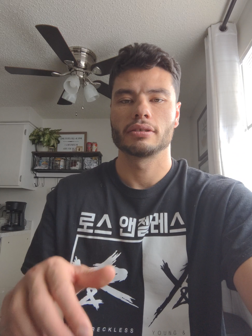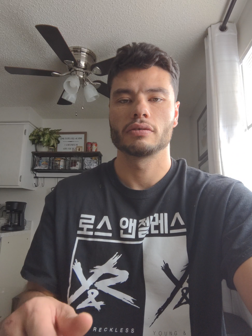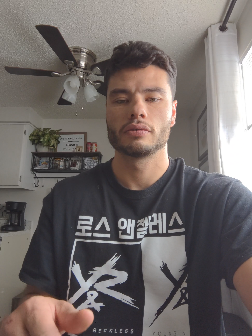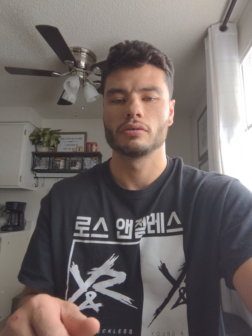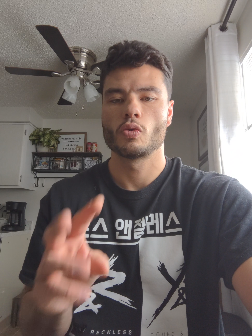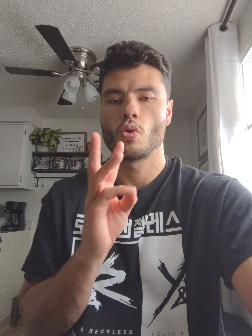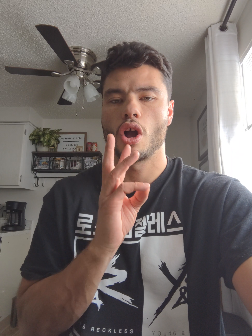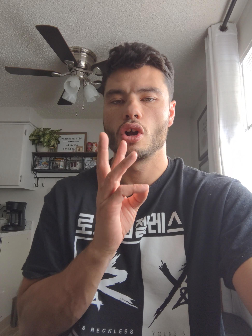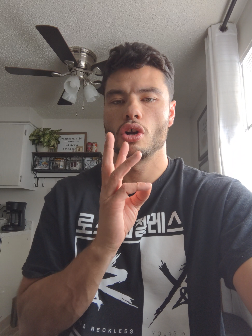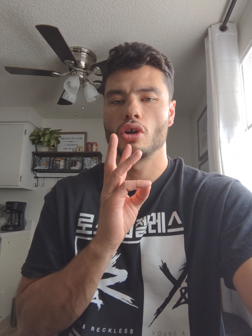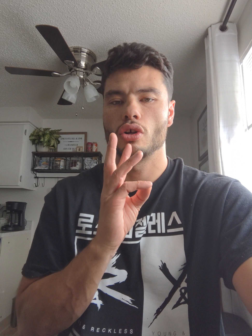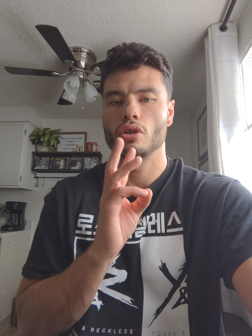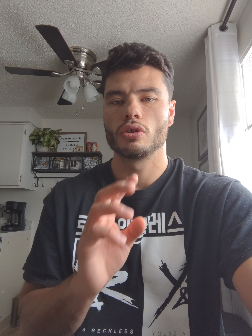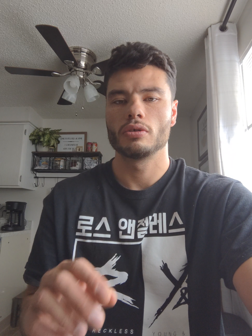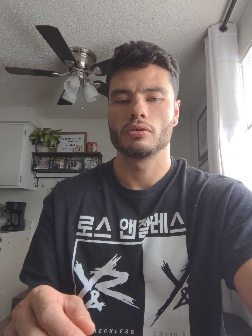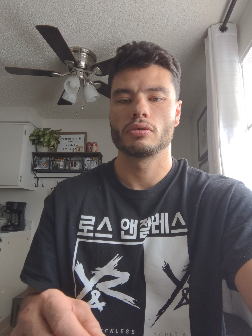water